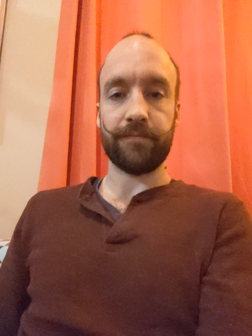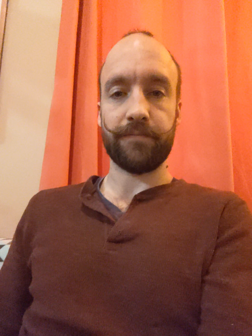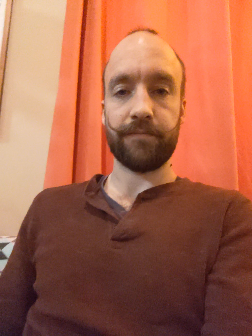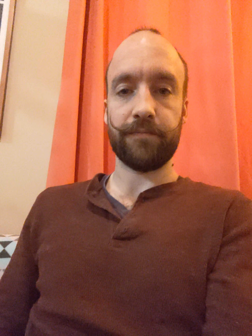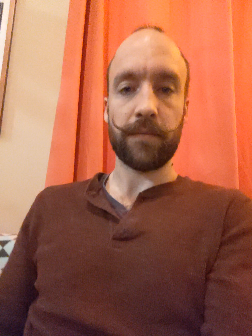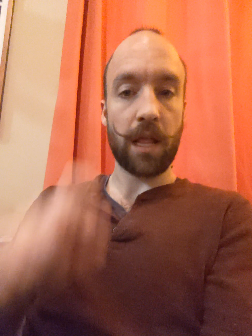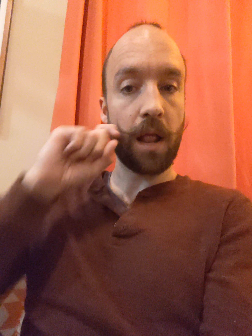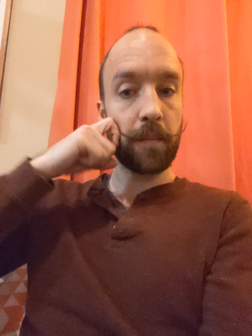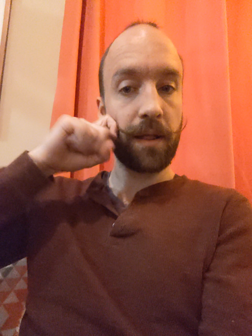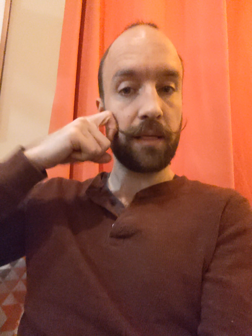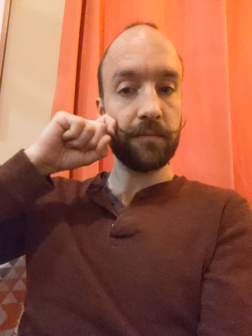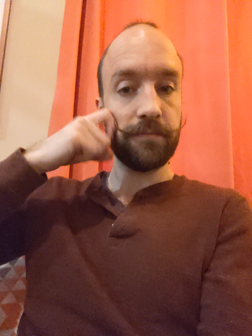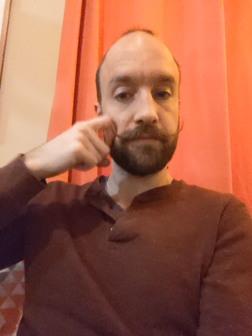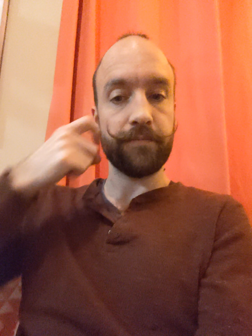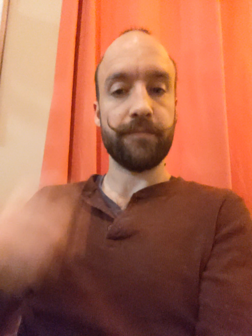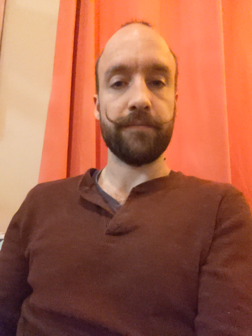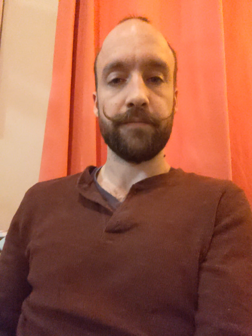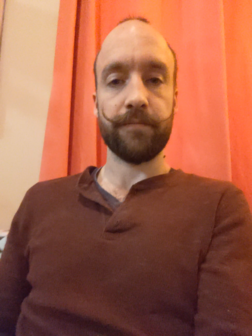apple